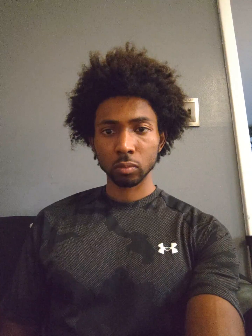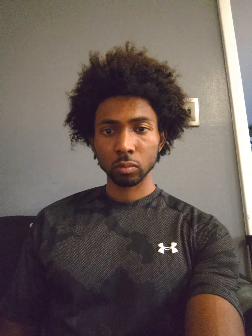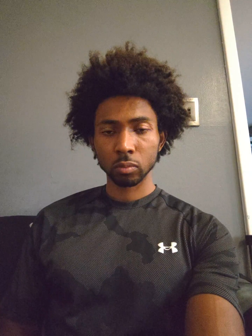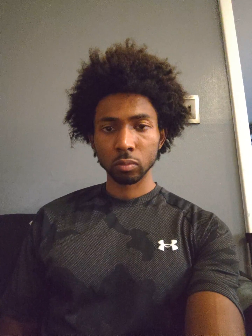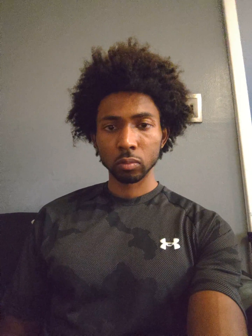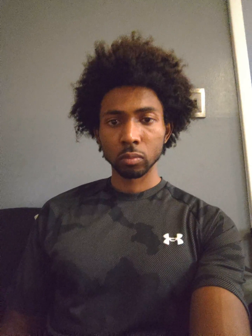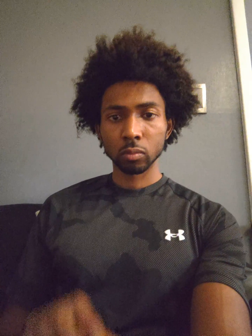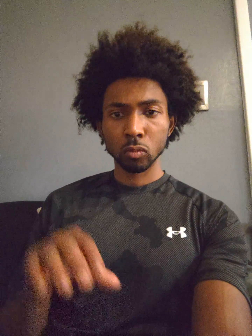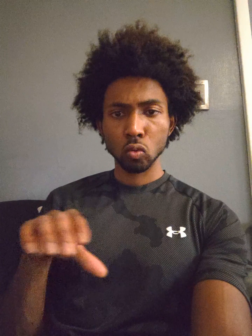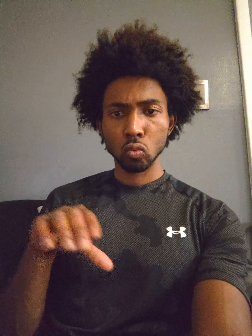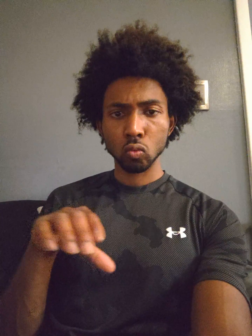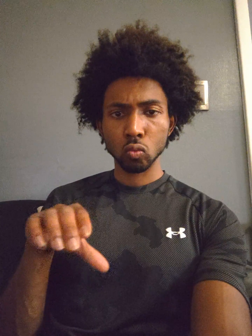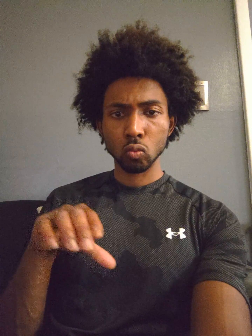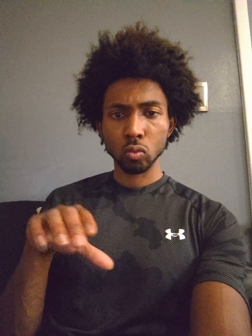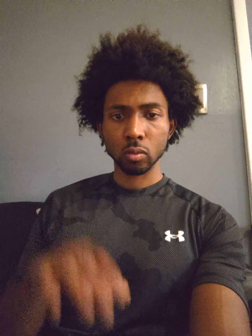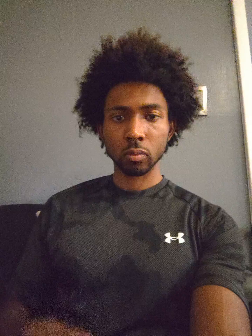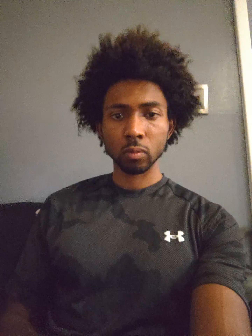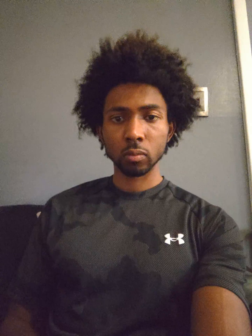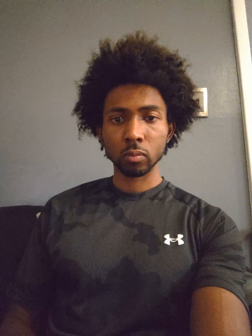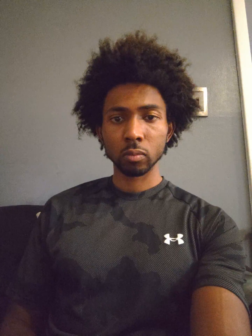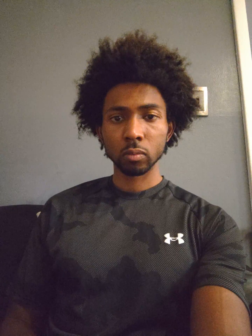does